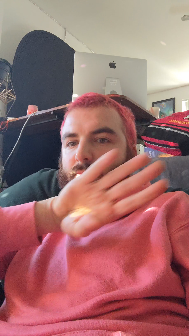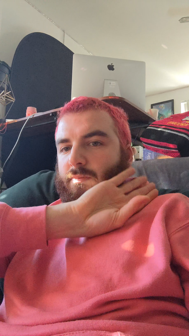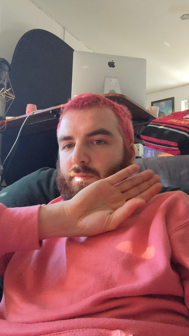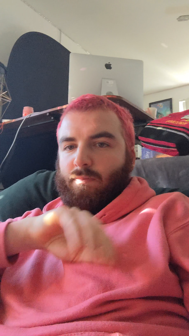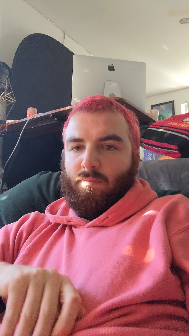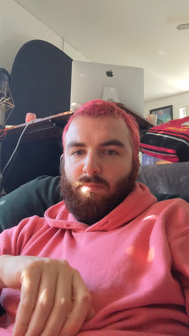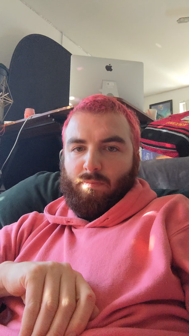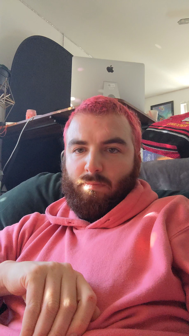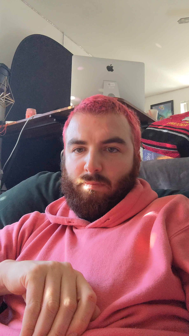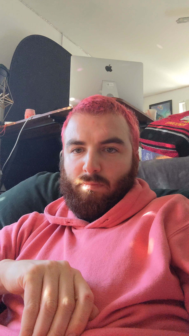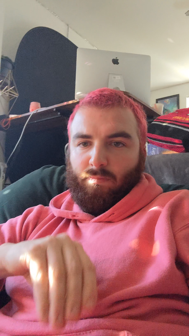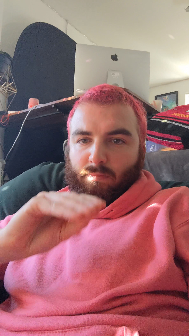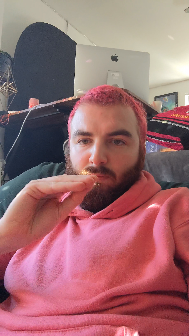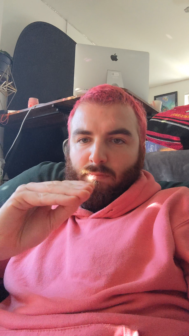fix